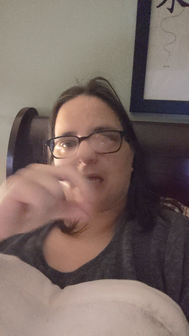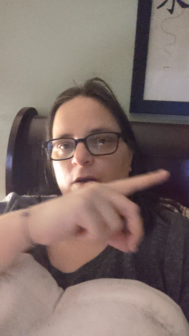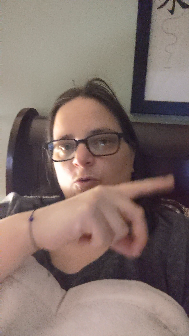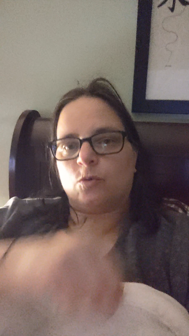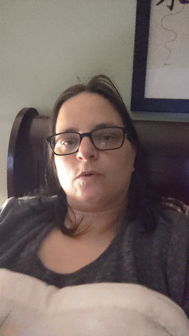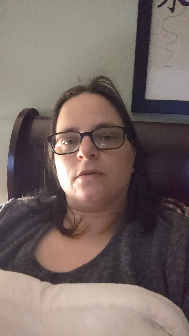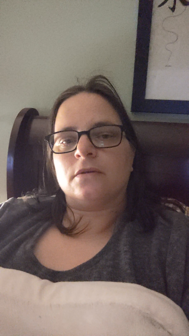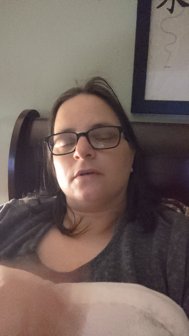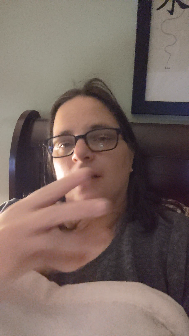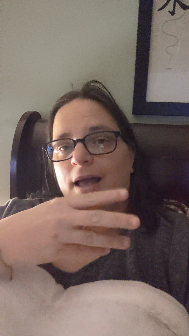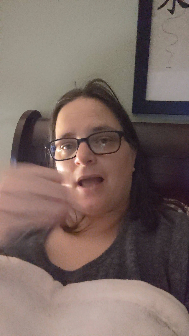and